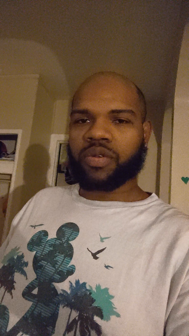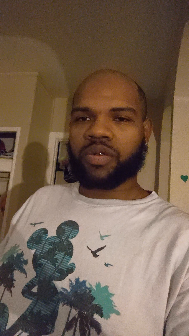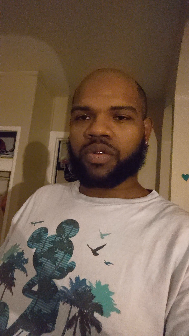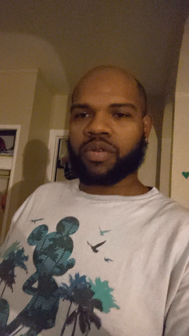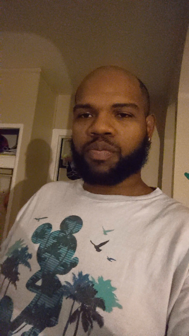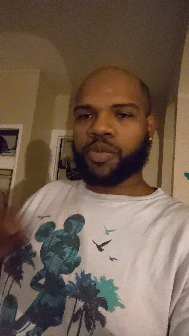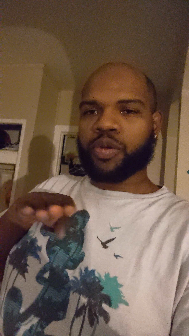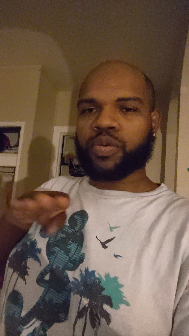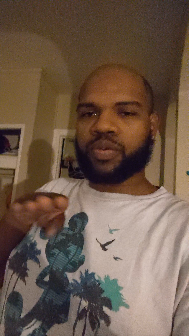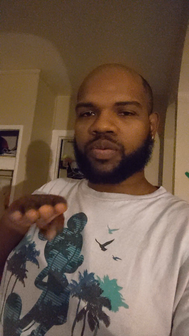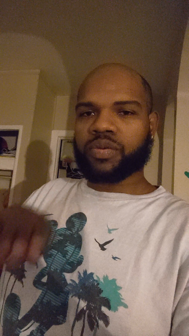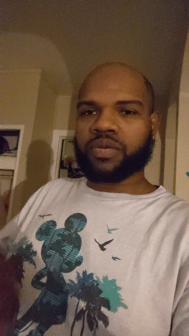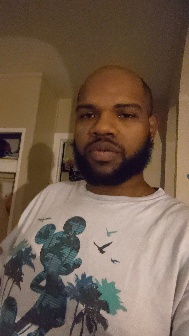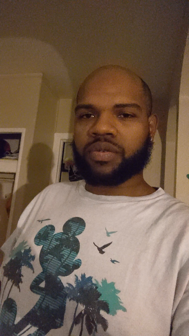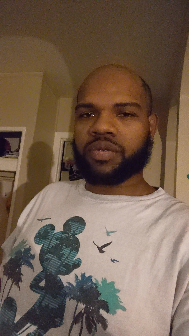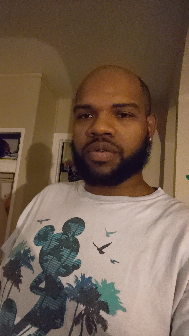boots